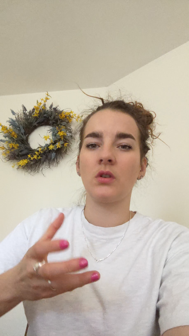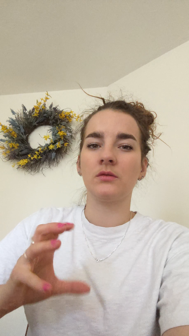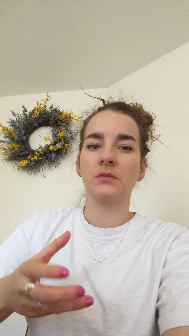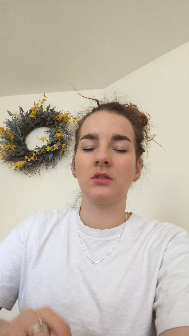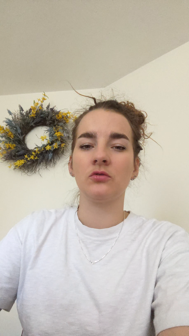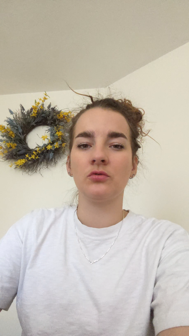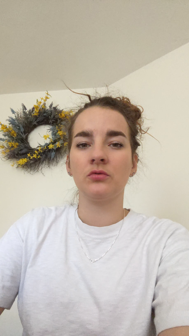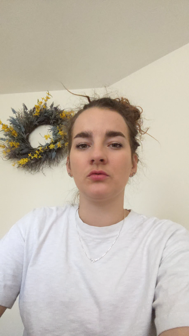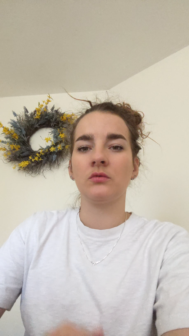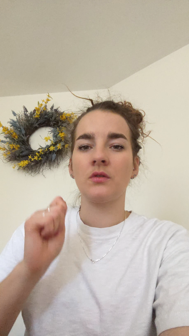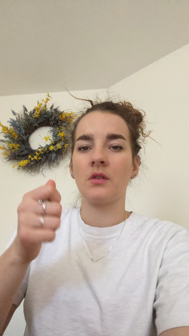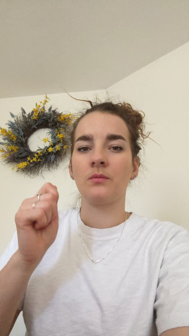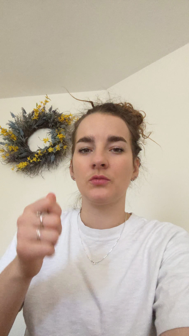hammer